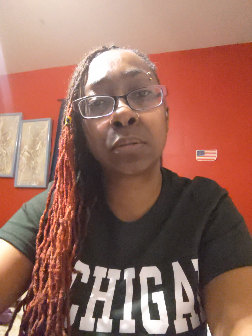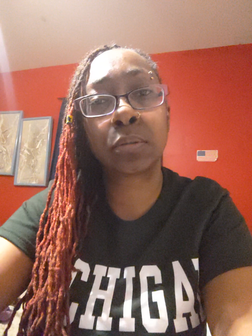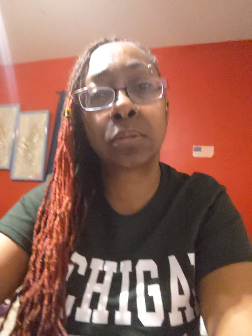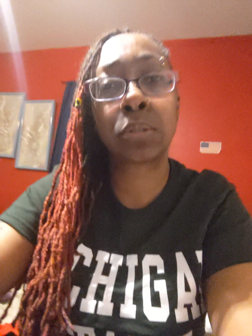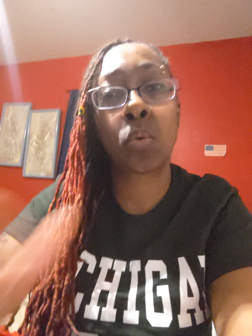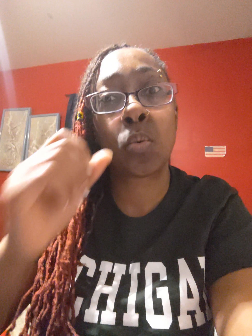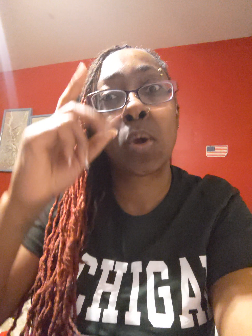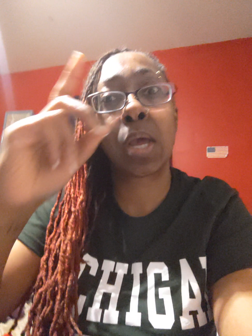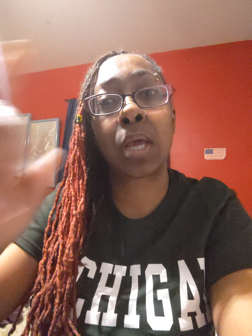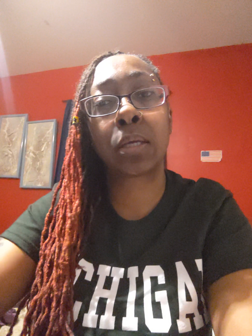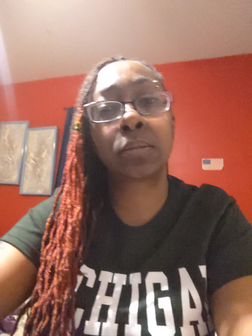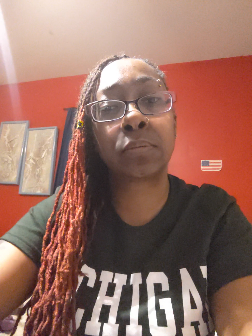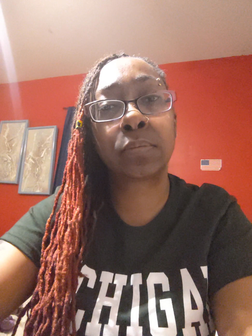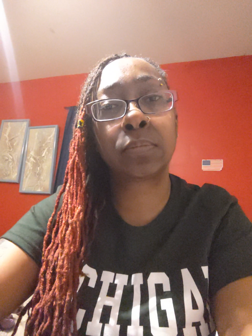wake